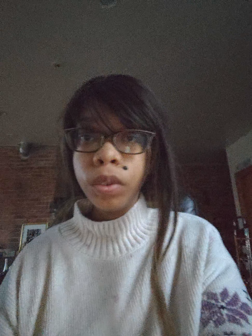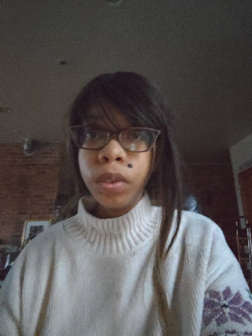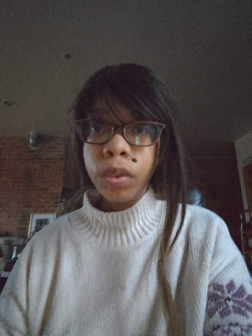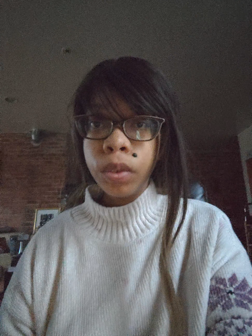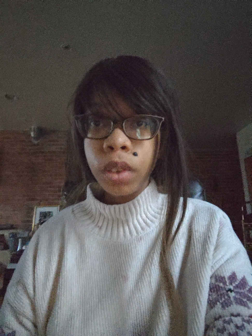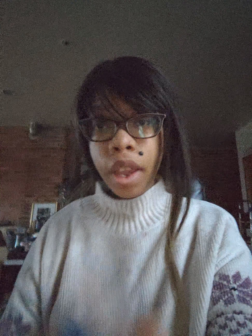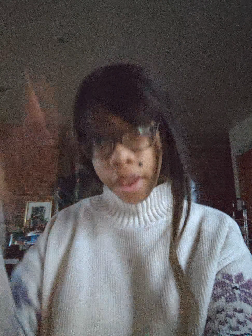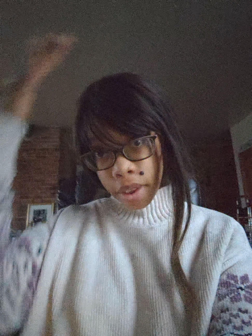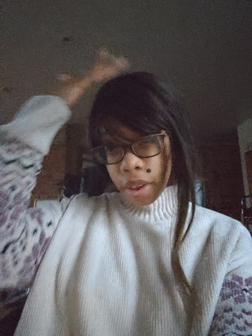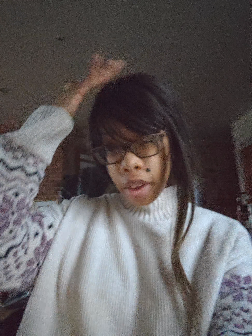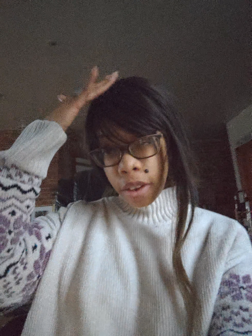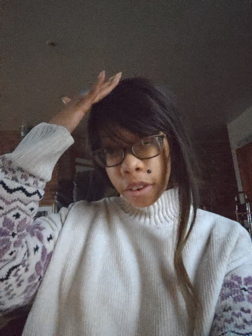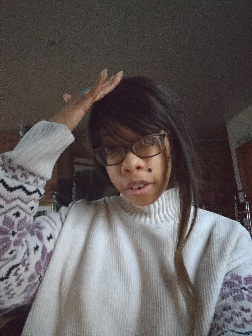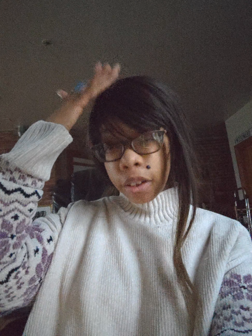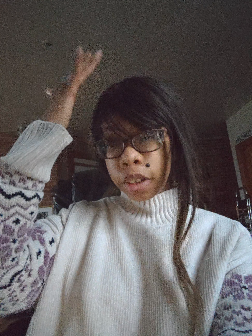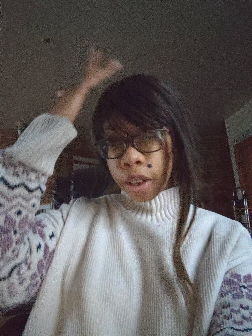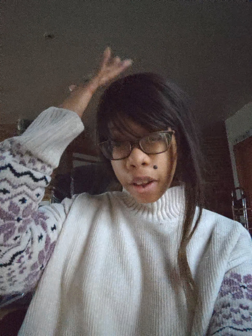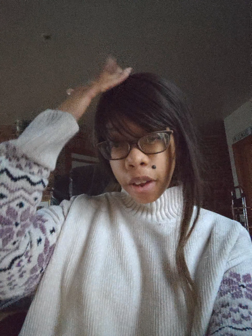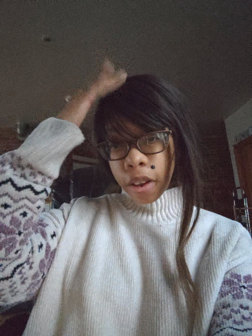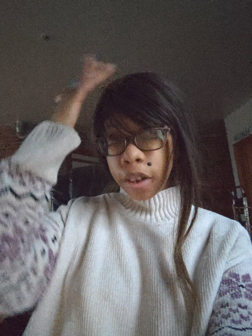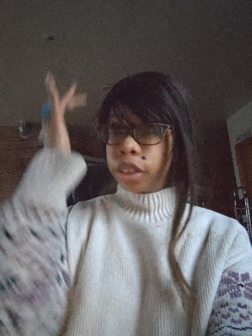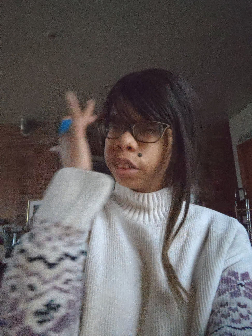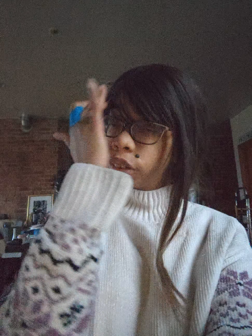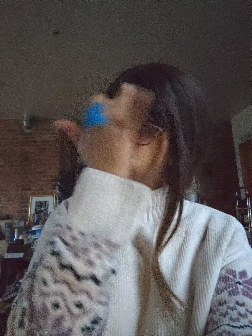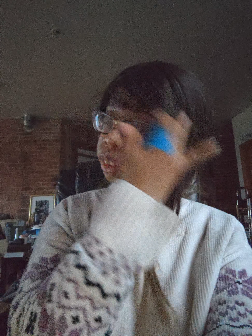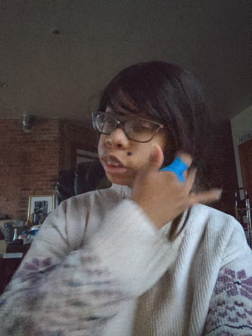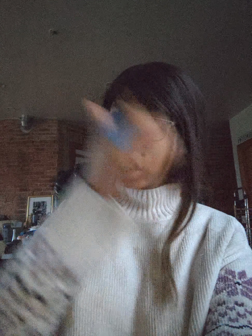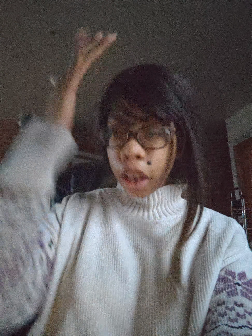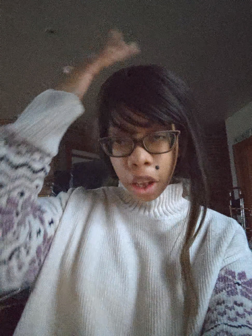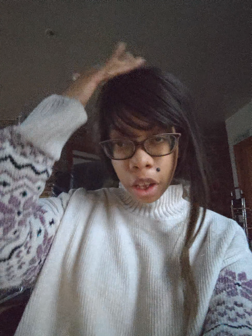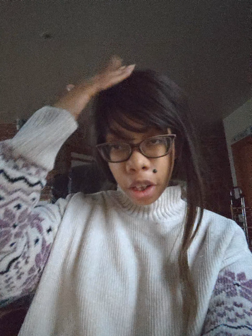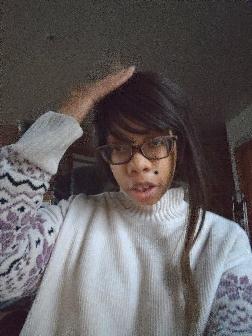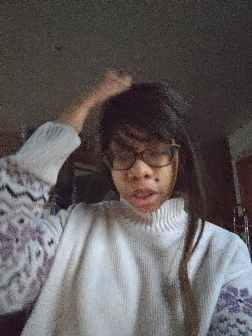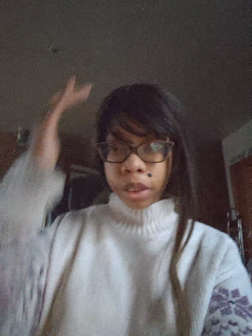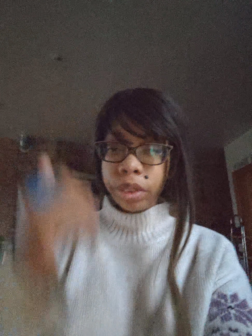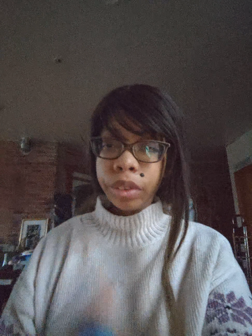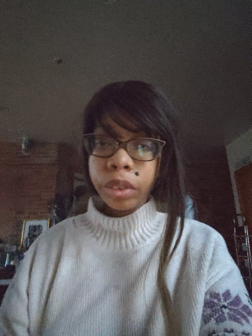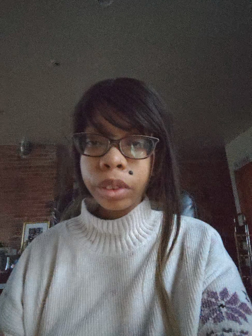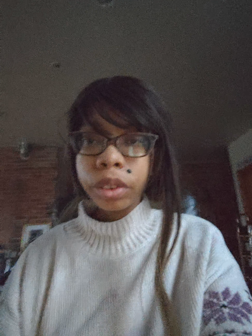hat